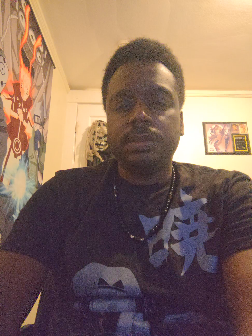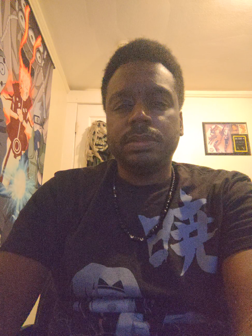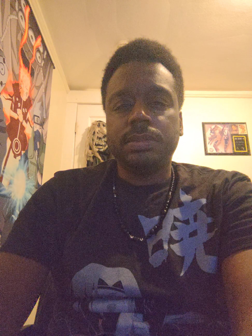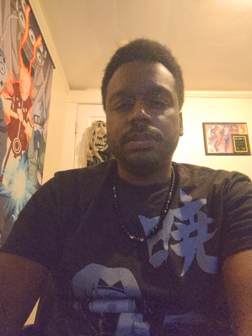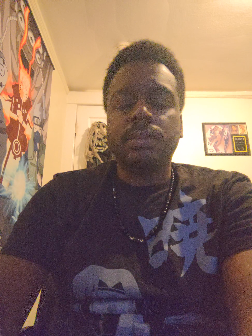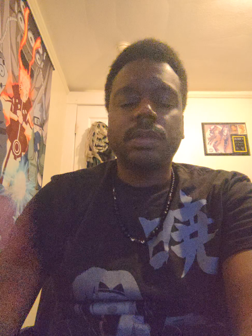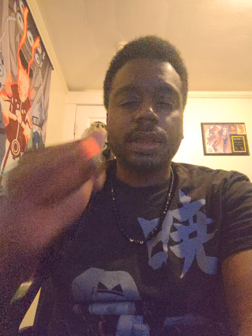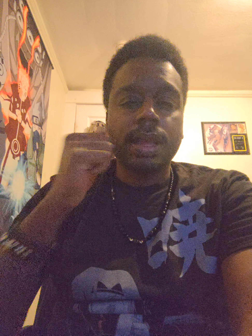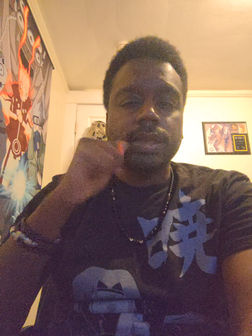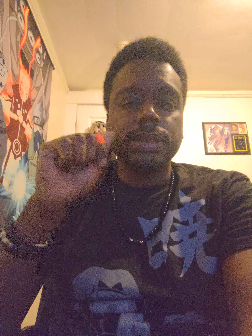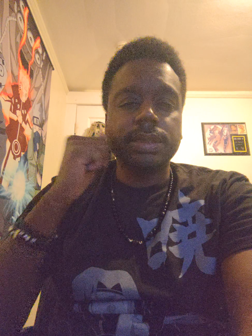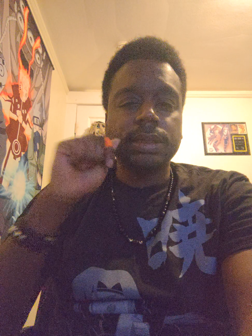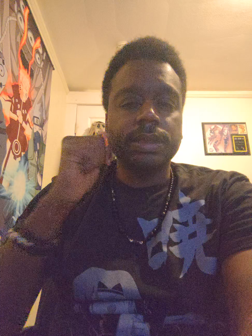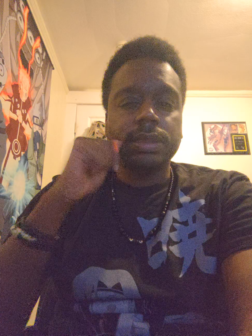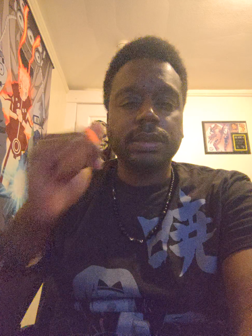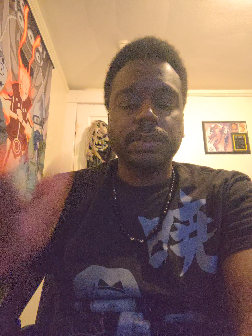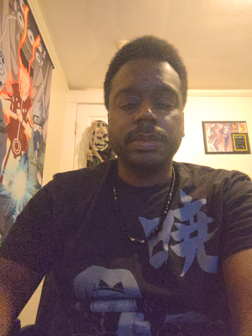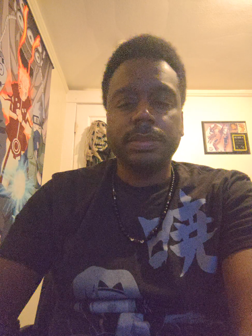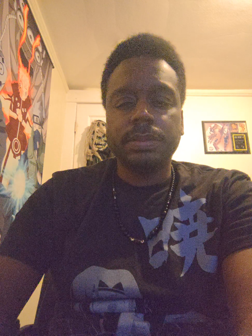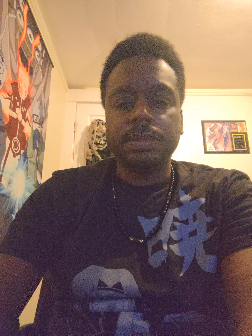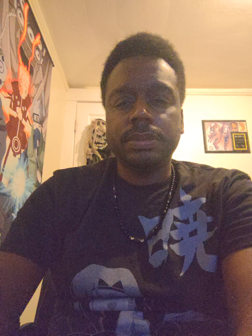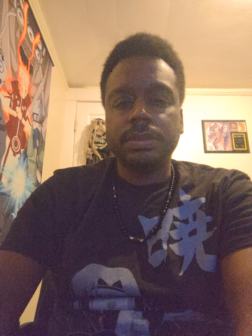aunt